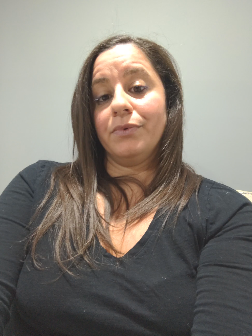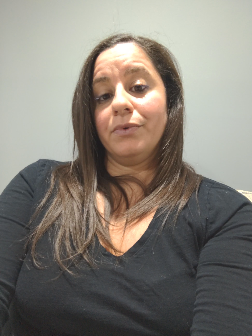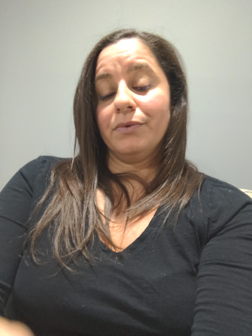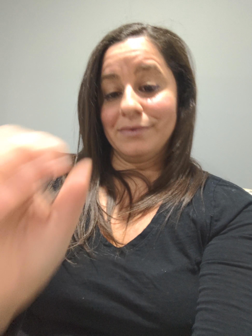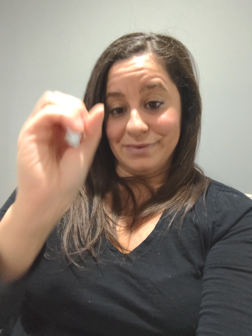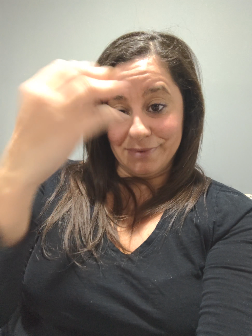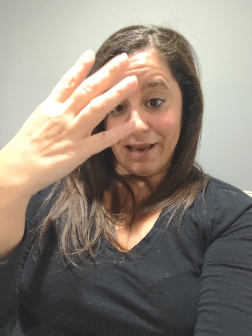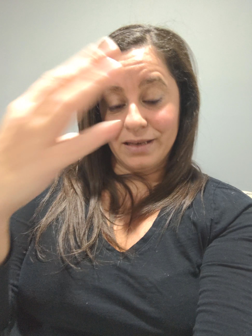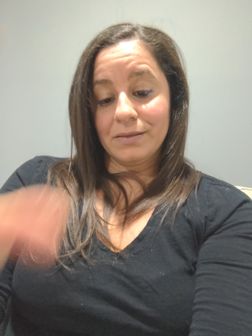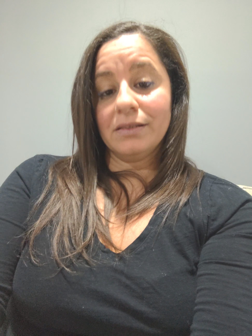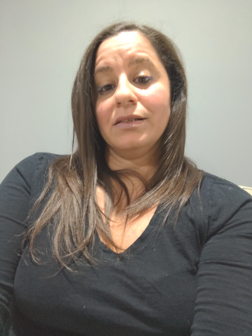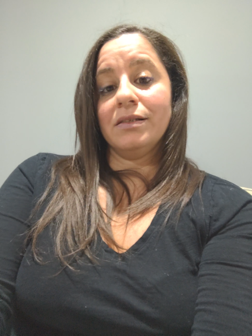sun